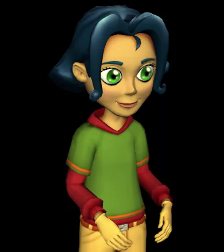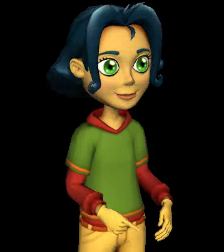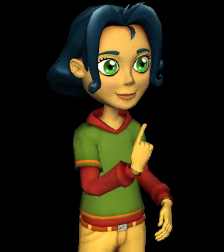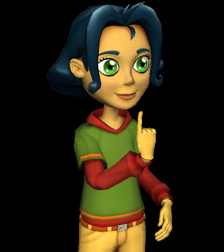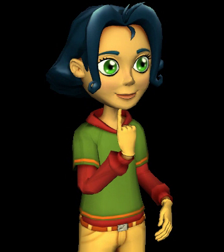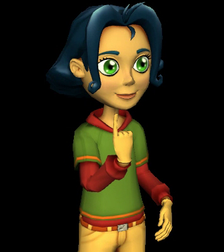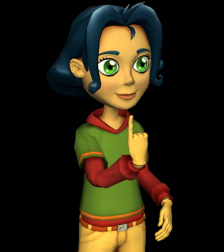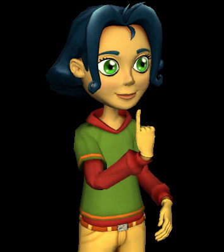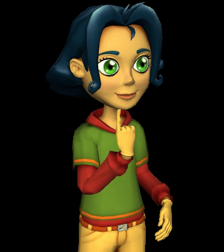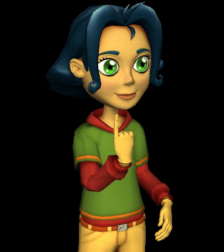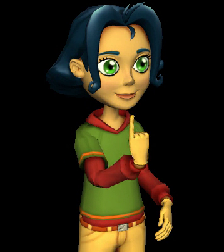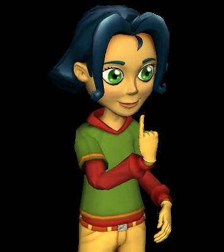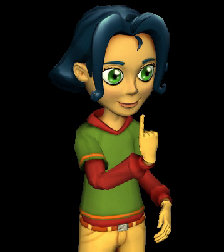دائما